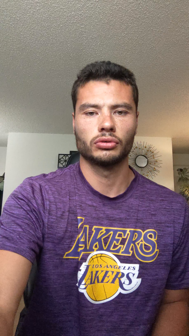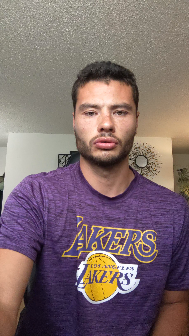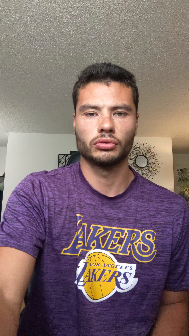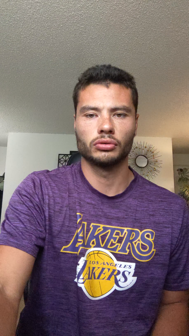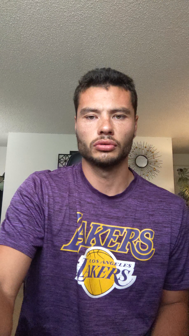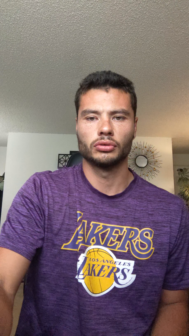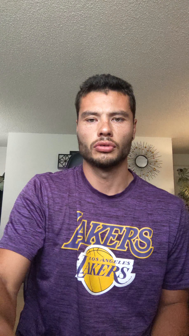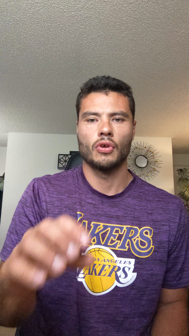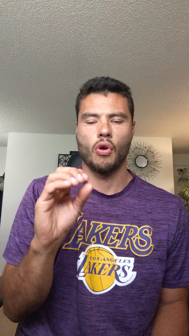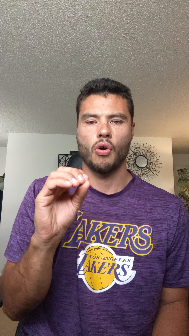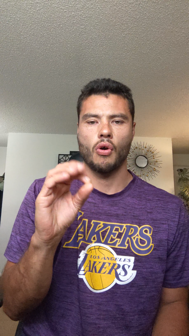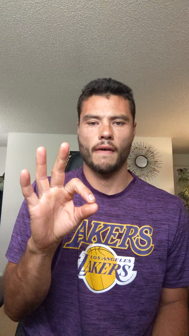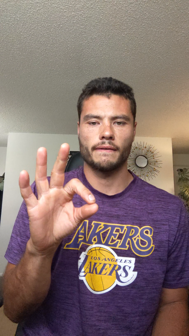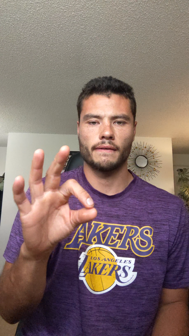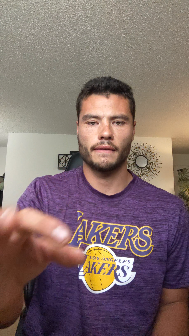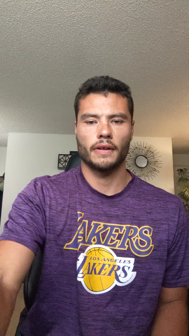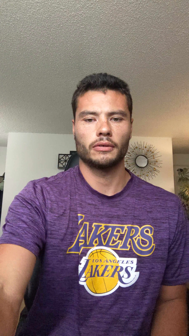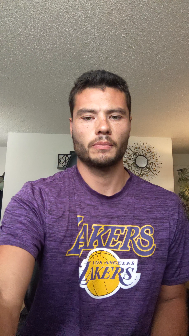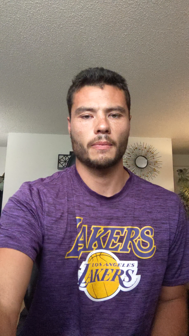of